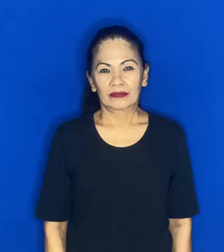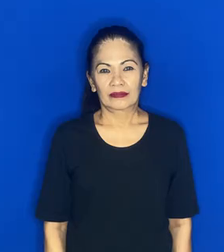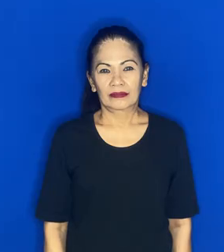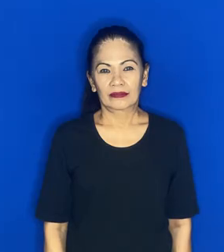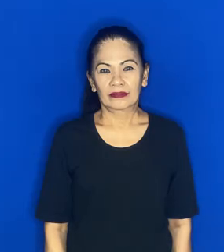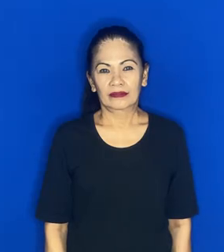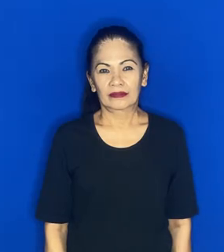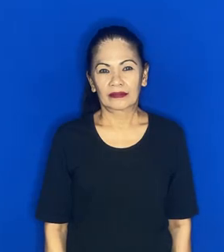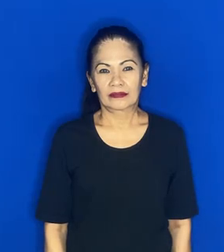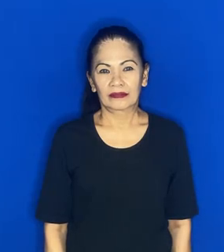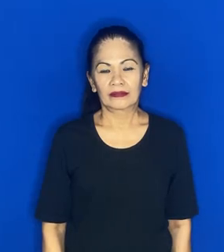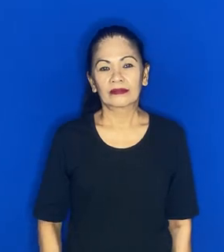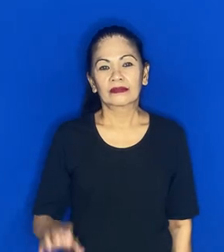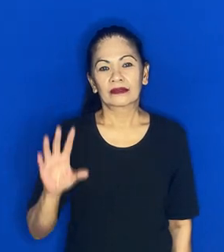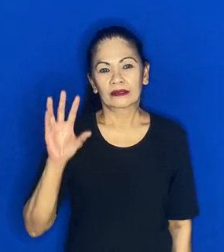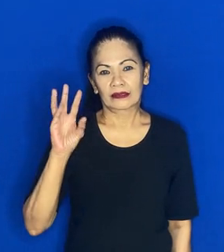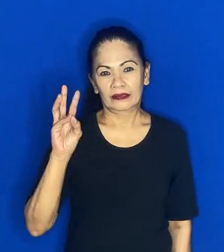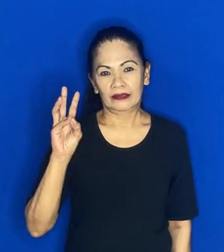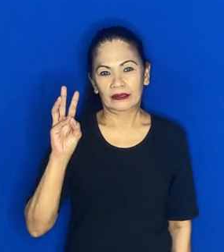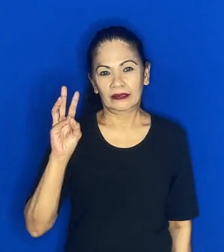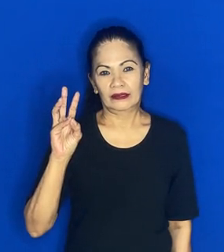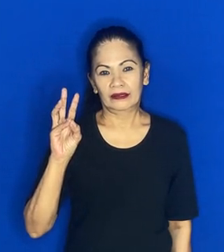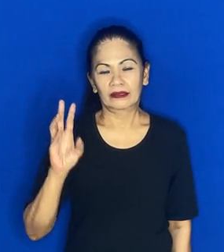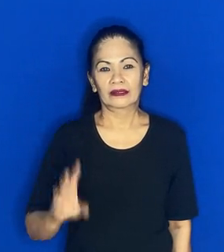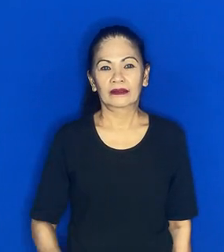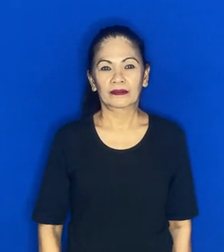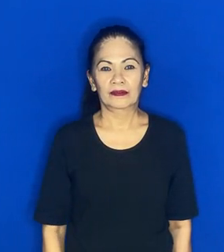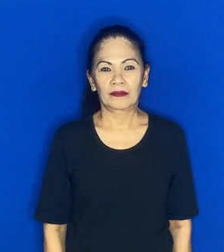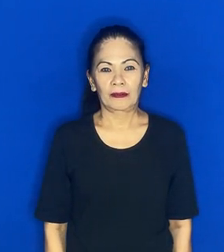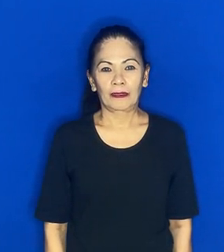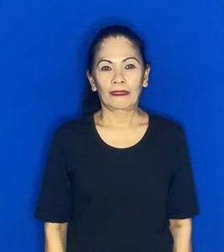six